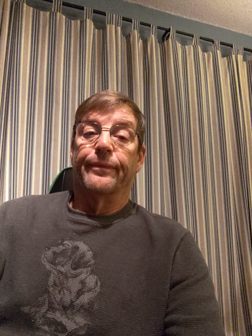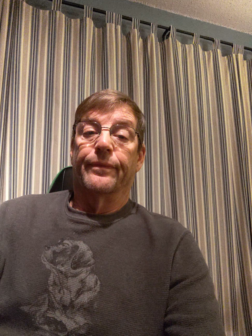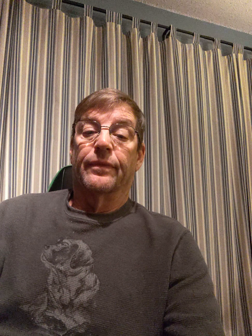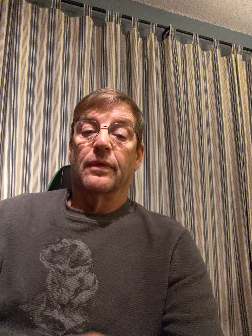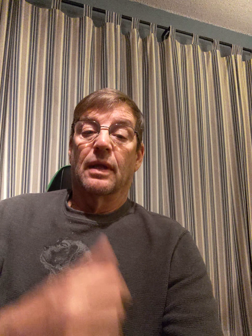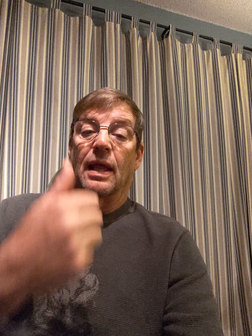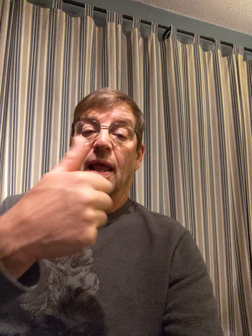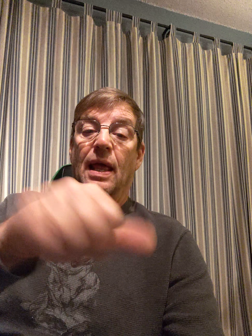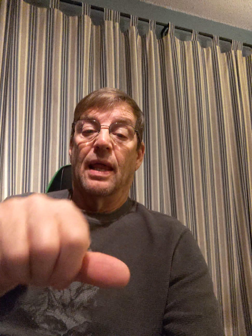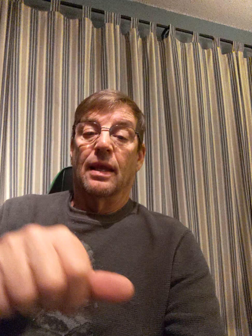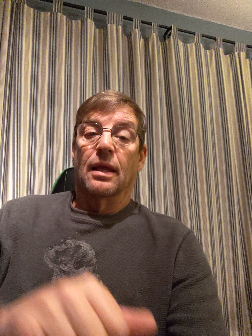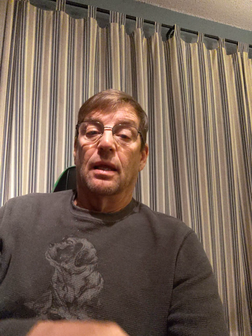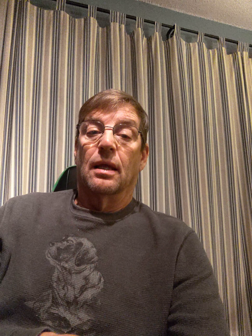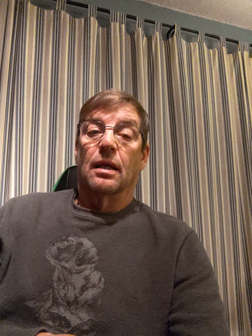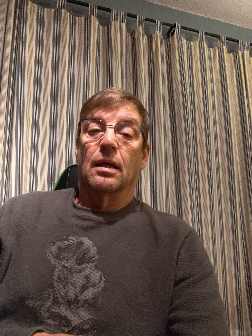any